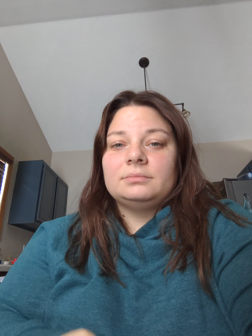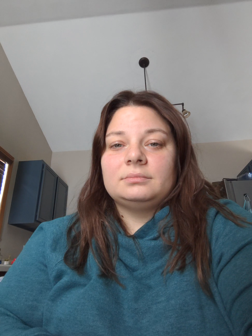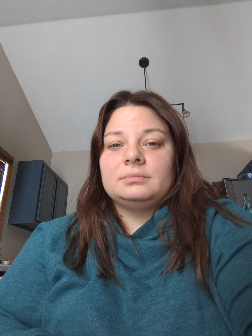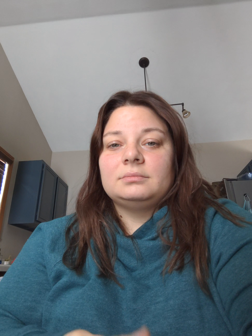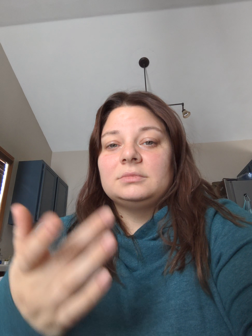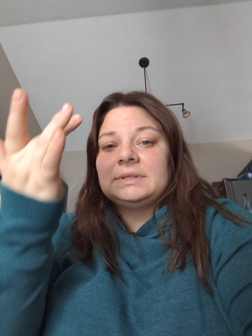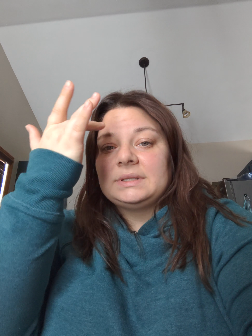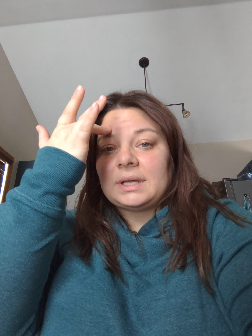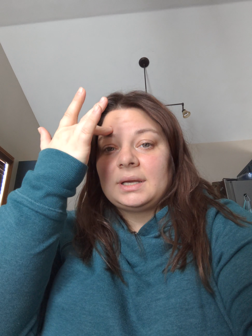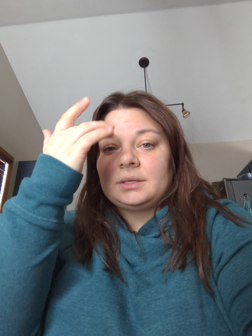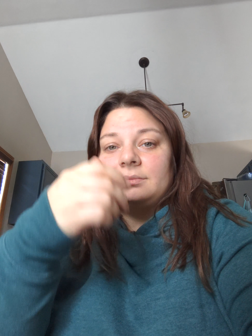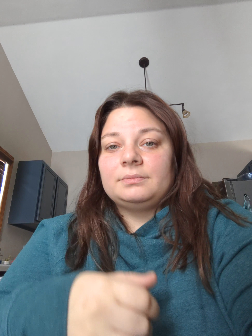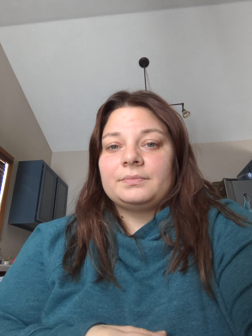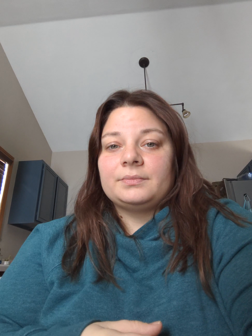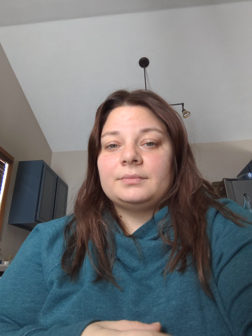sick